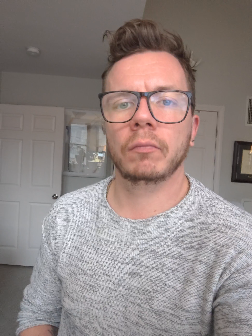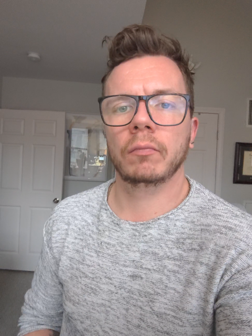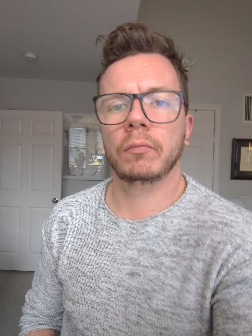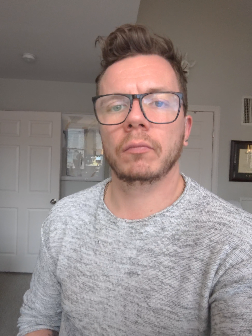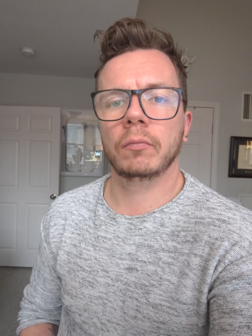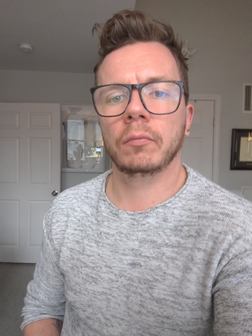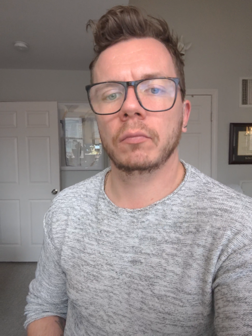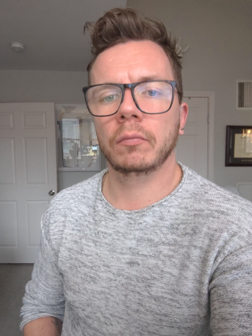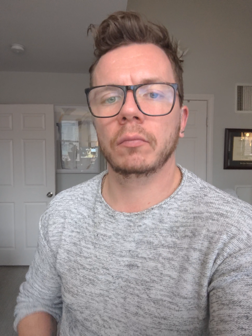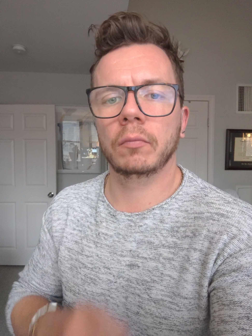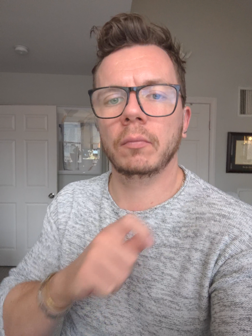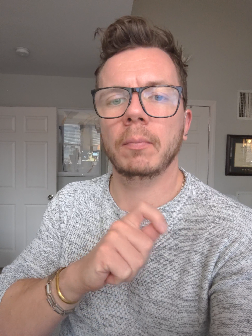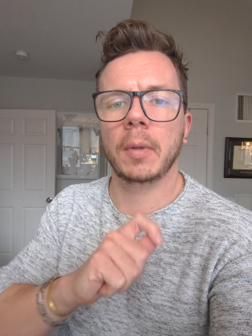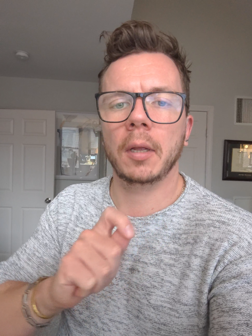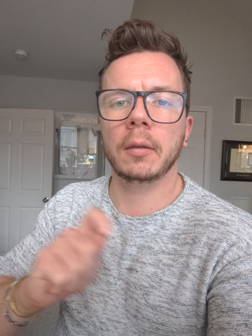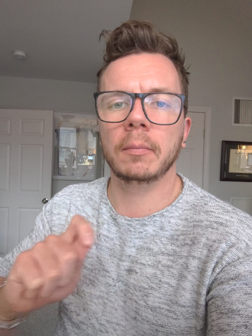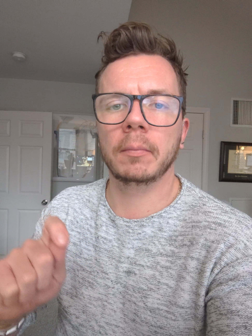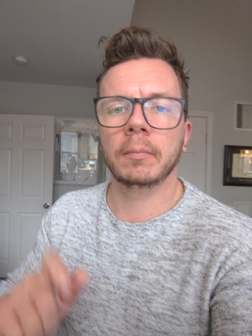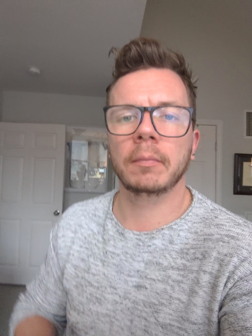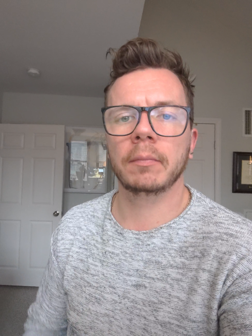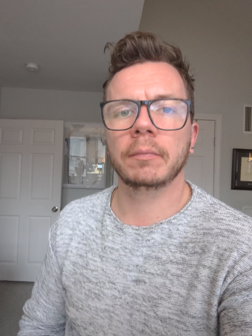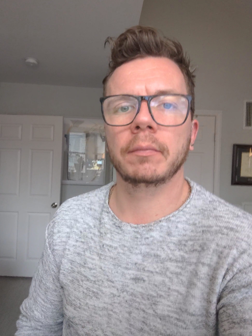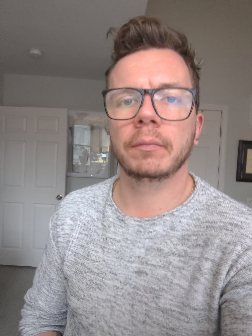pen